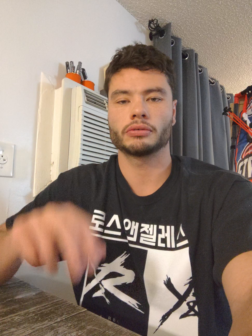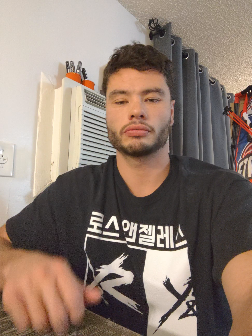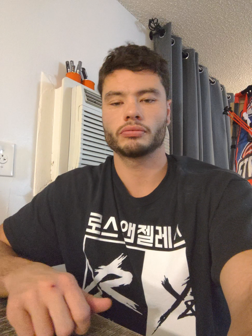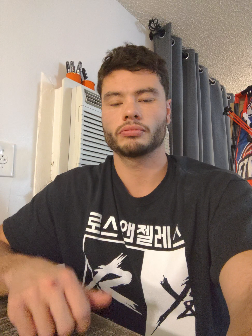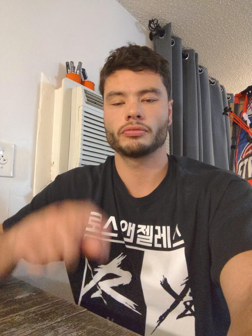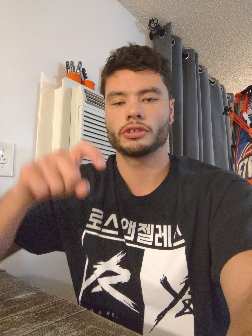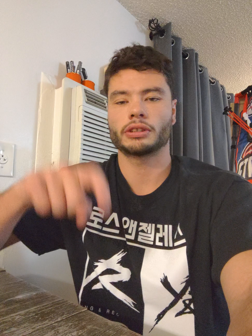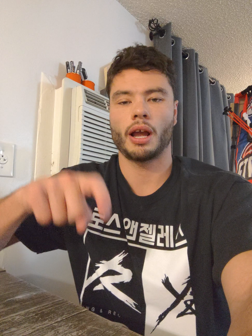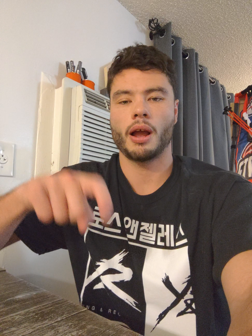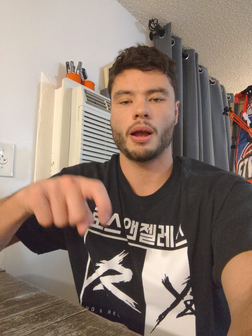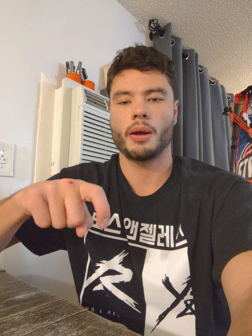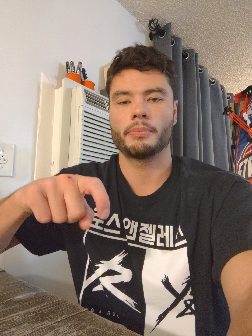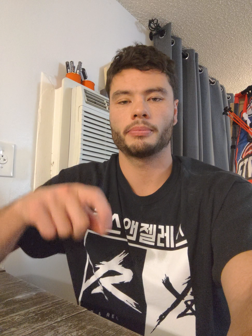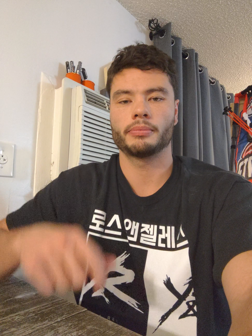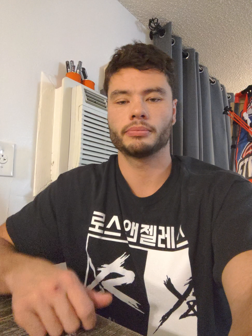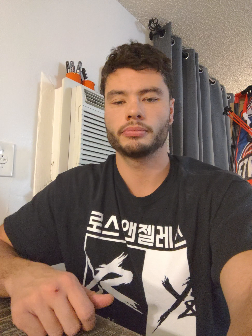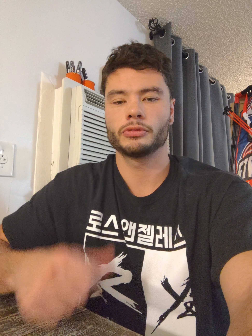time